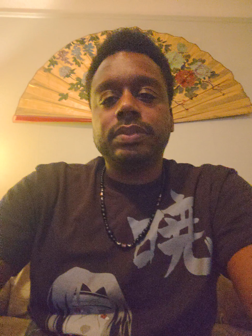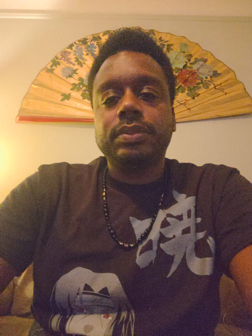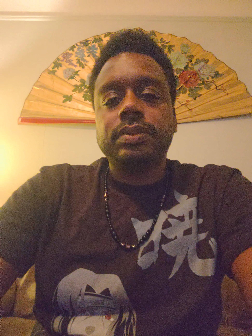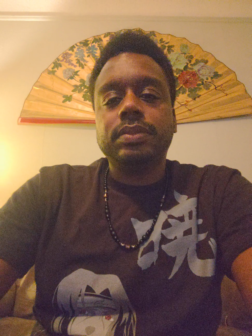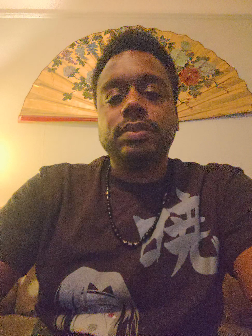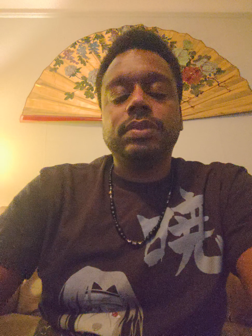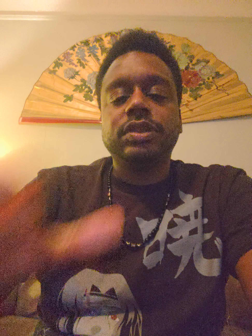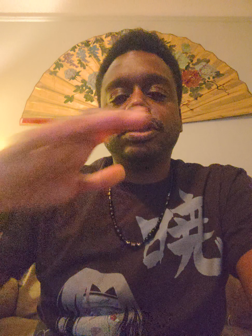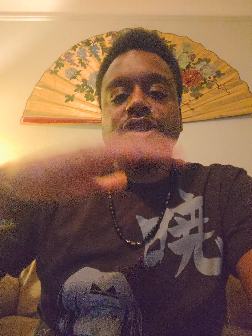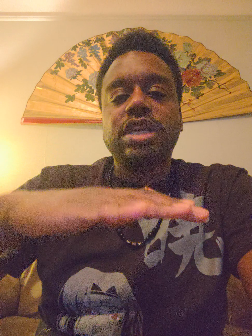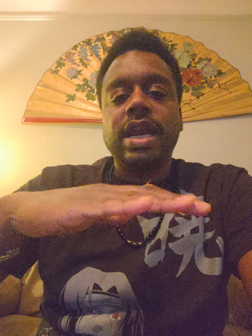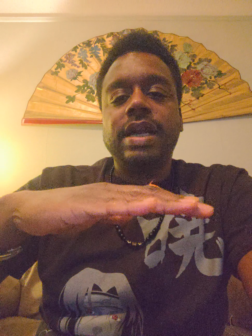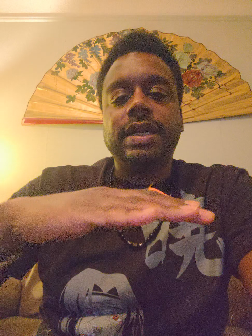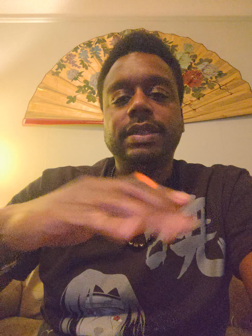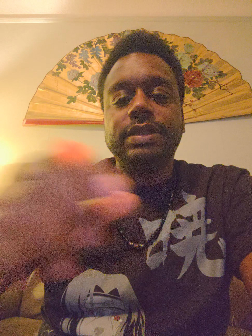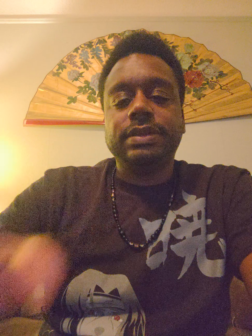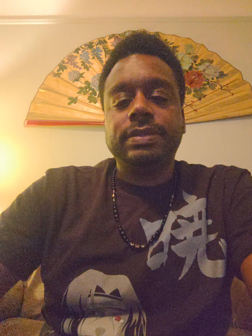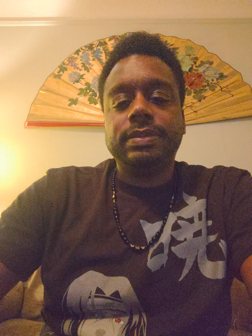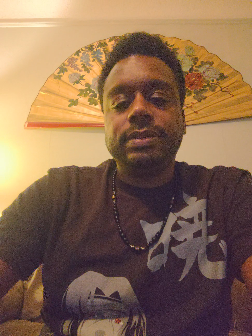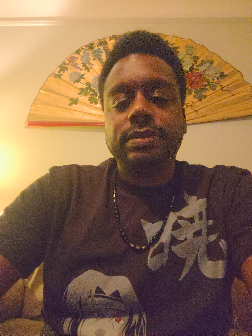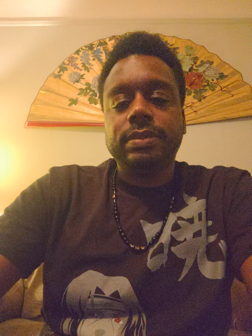child